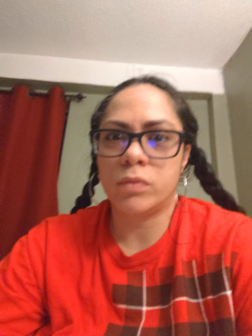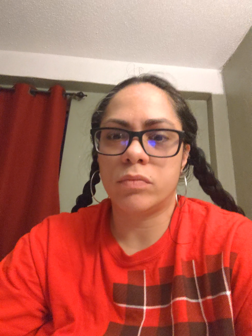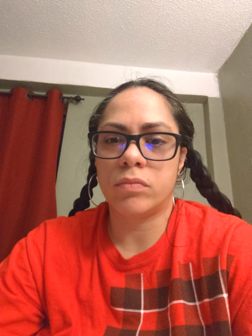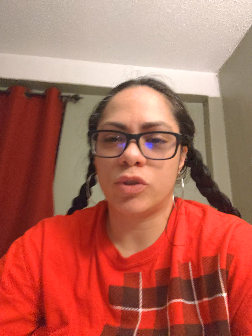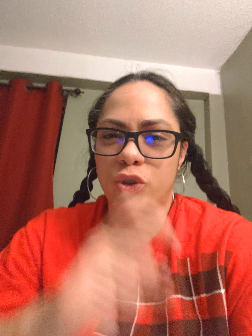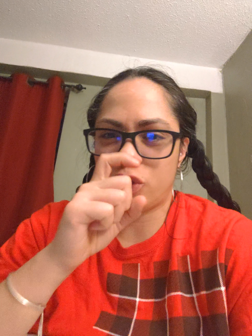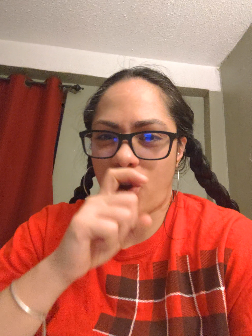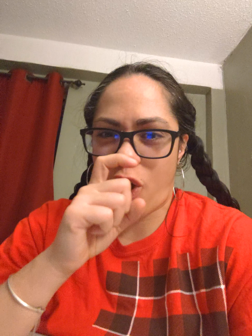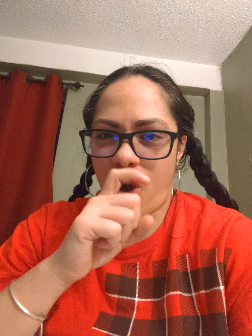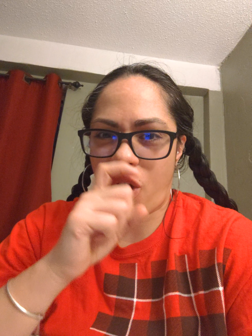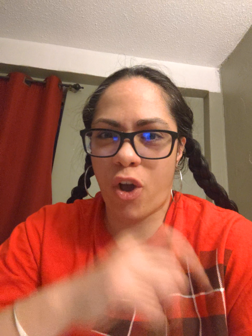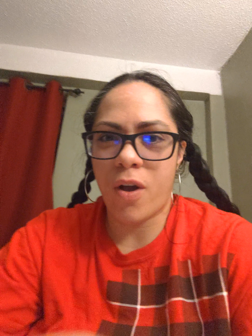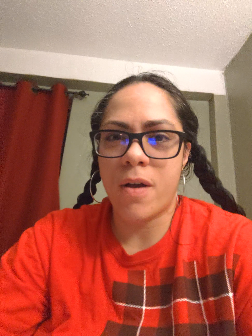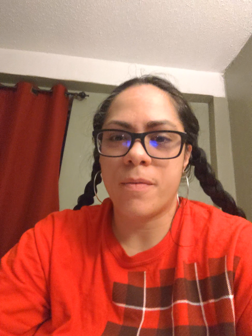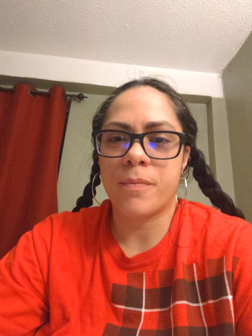doll